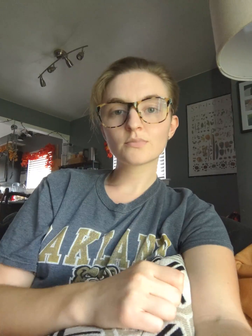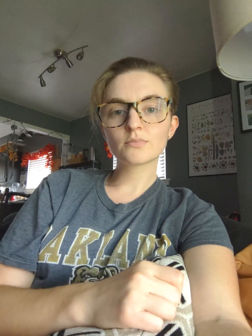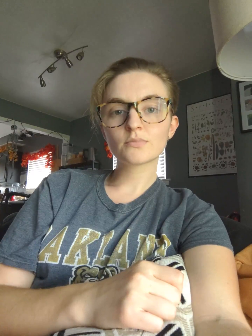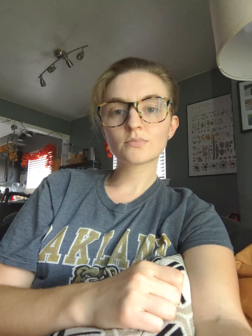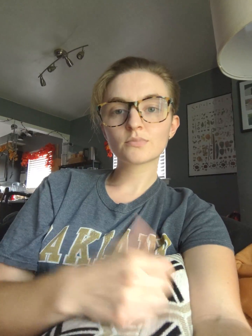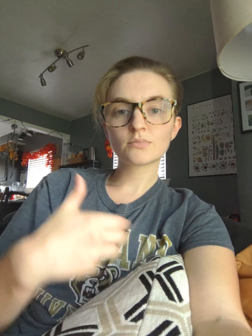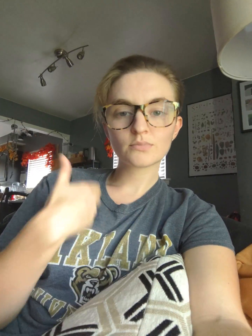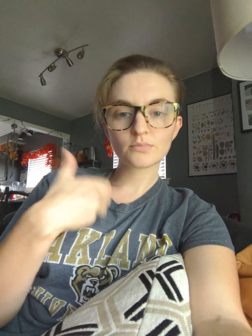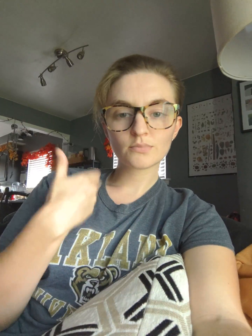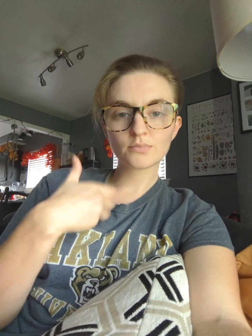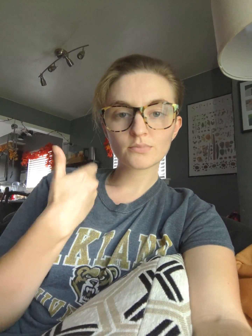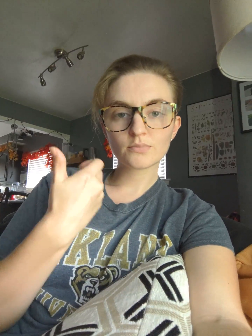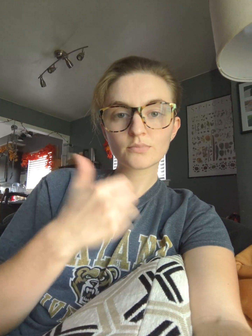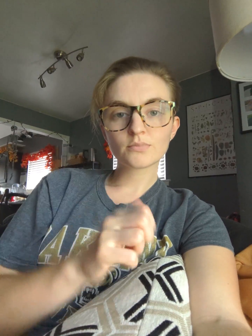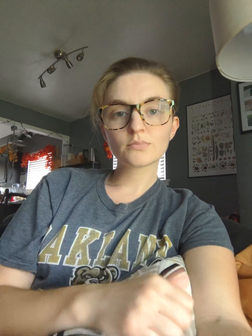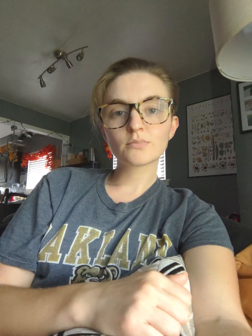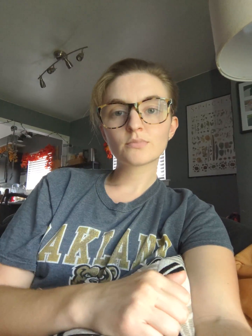monkey